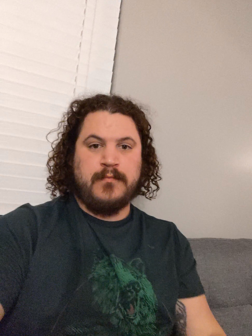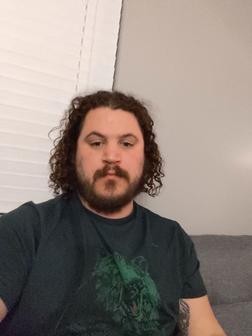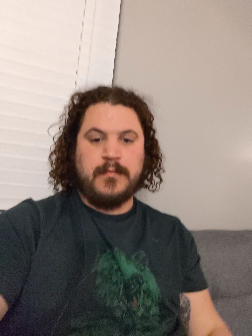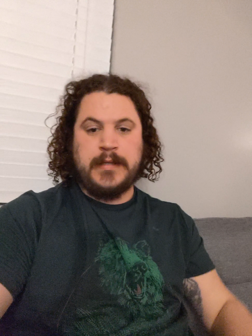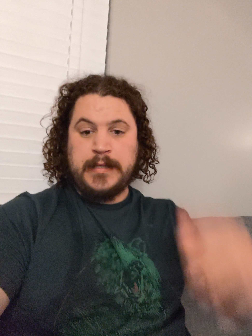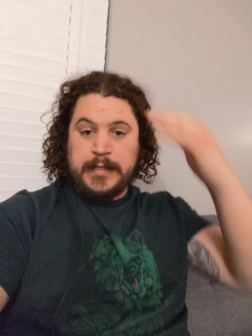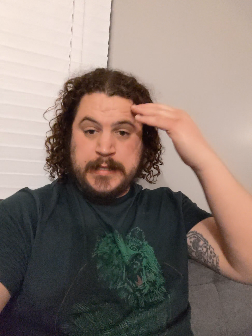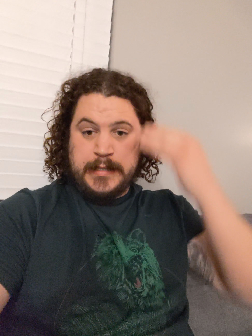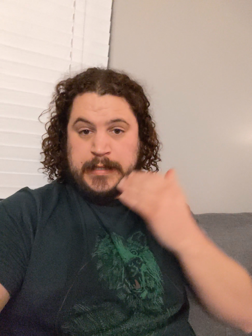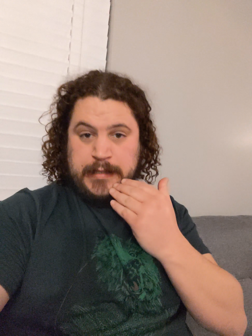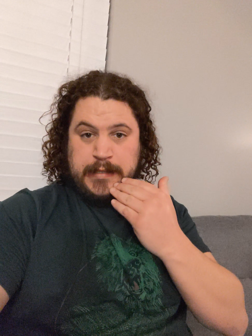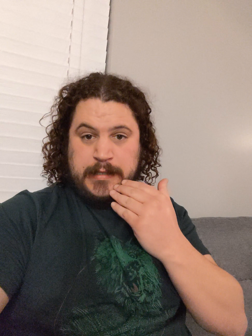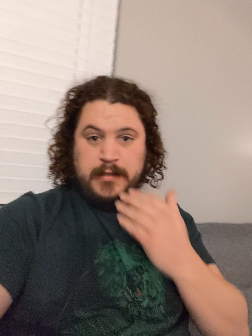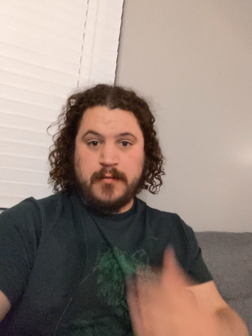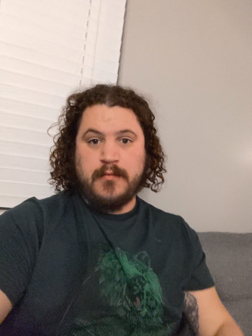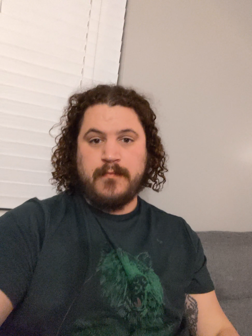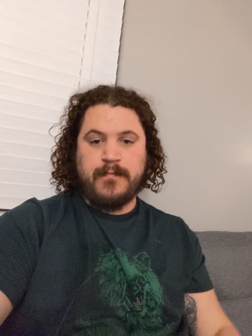head